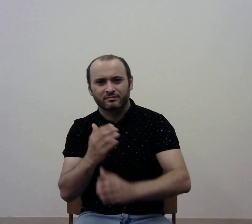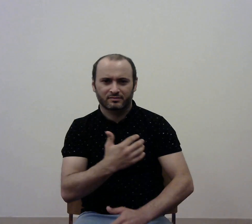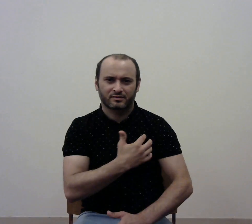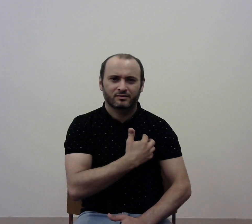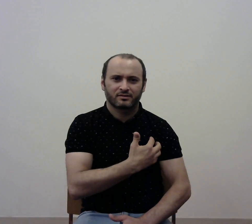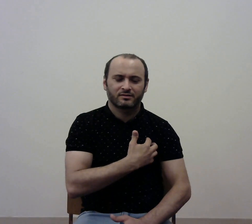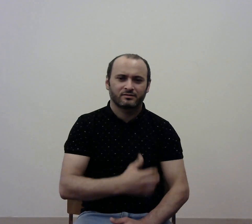istəyirəm